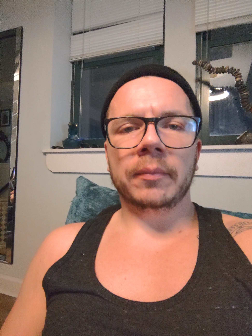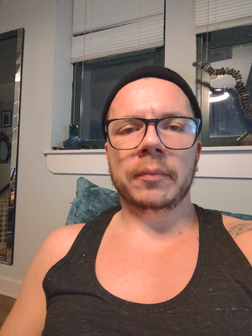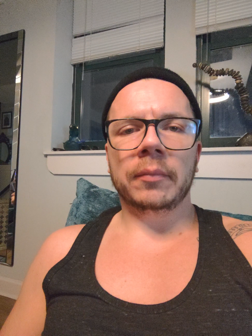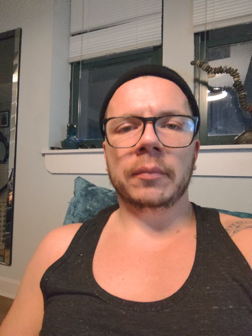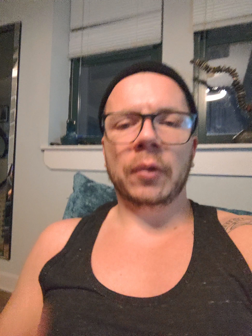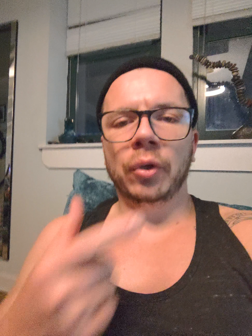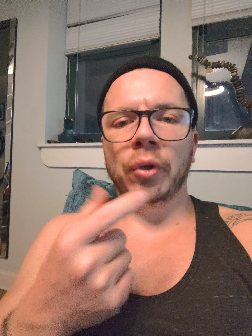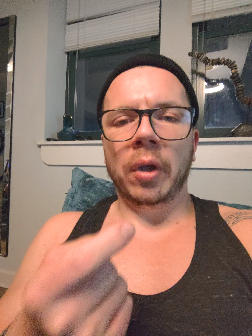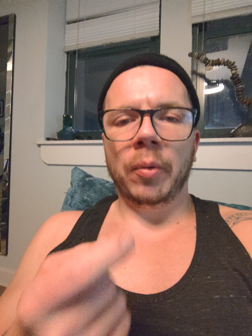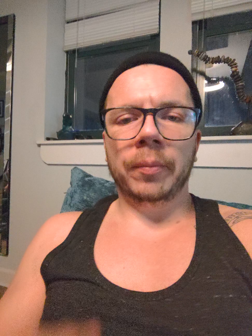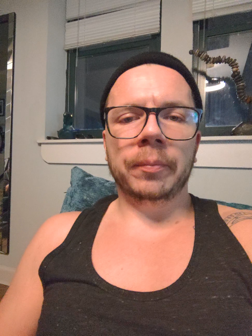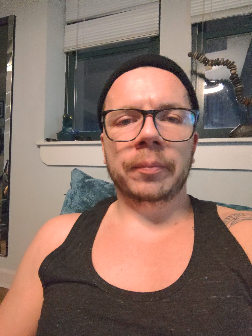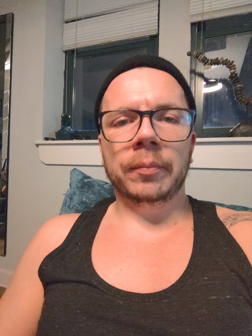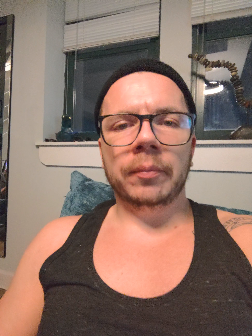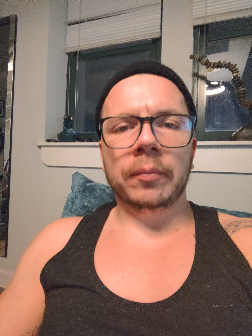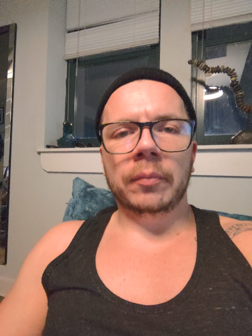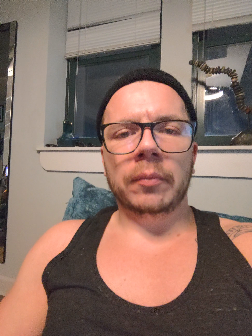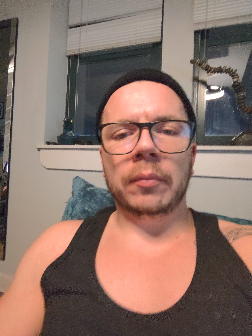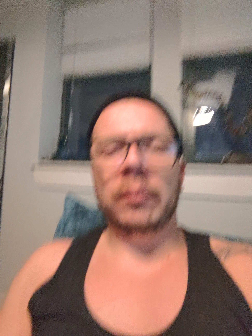go